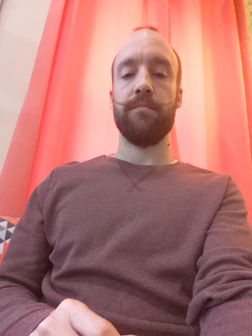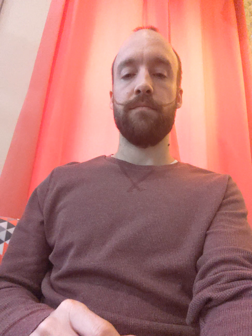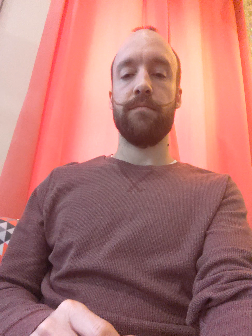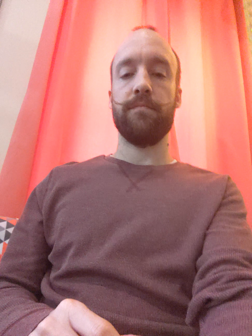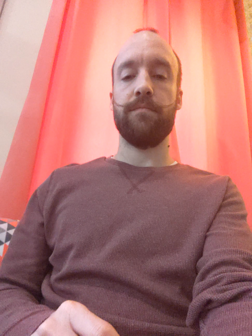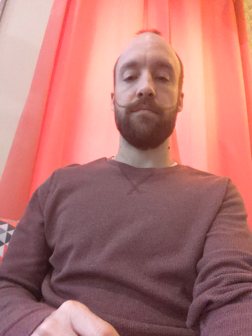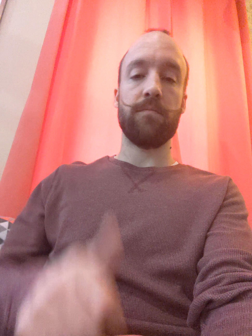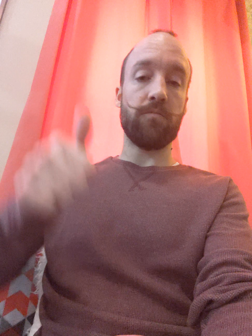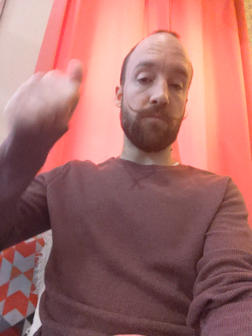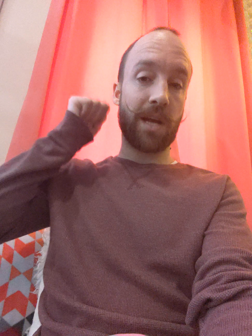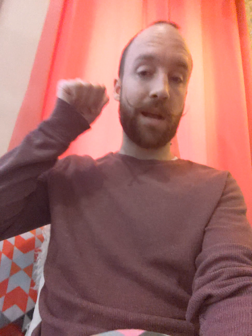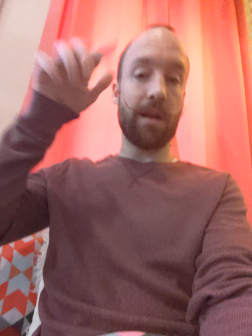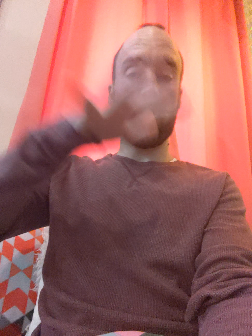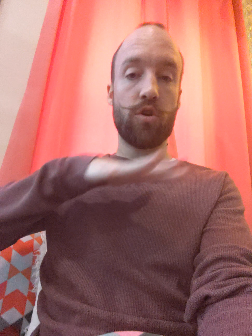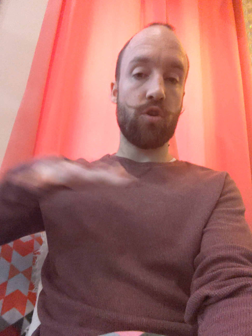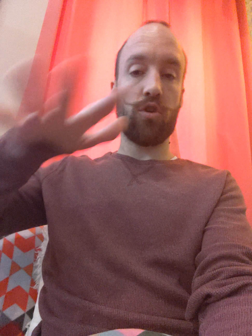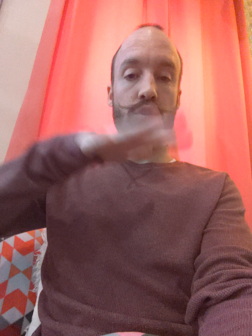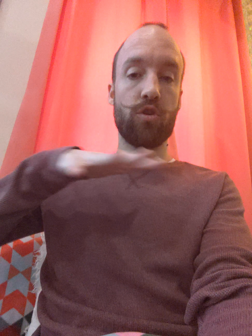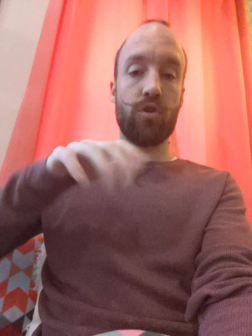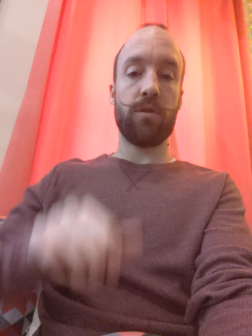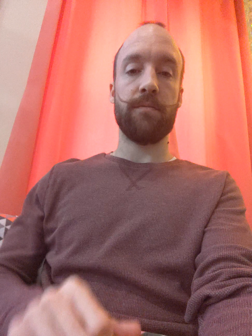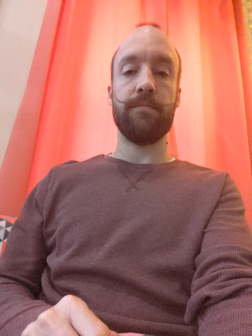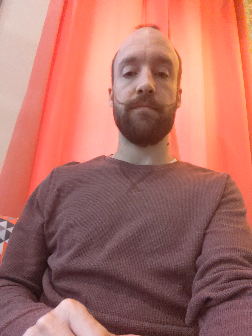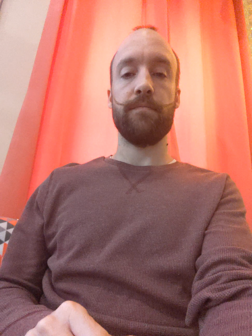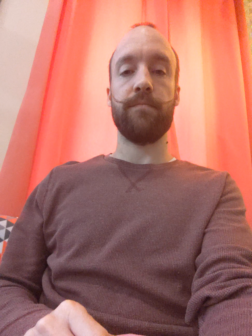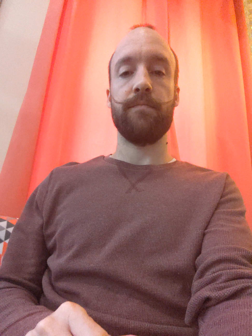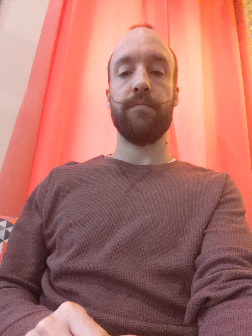backyard